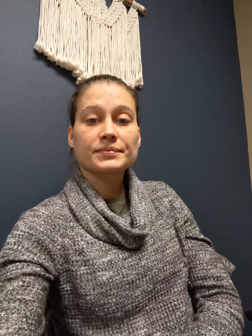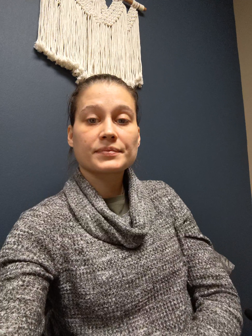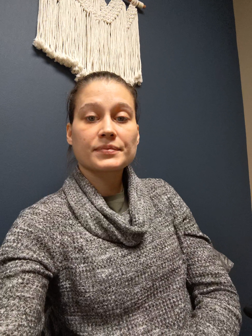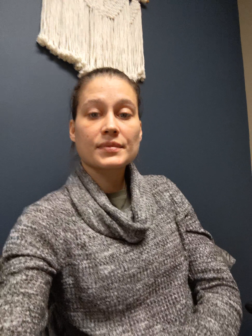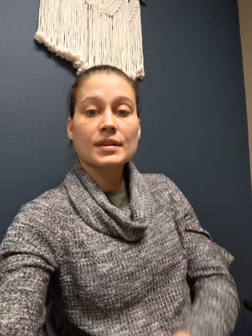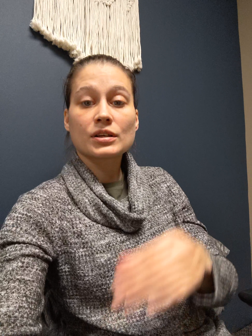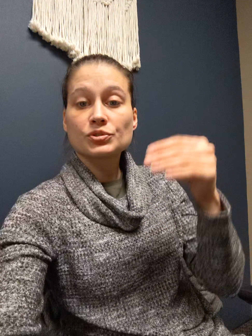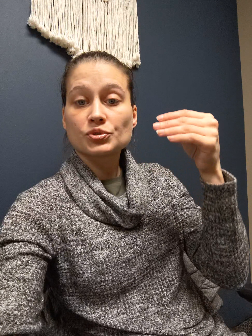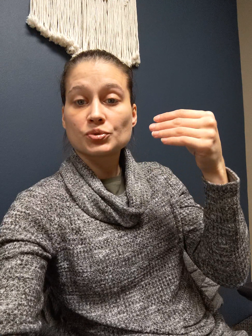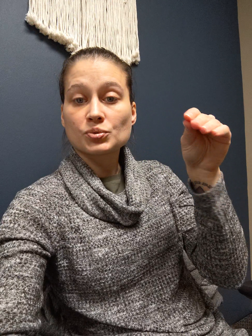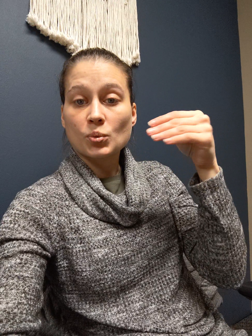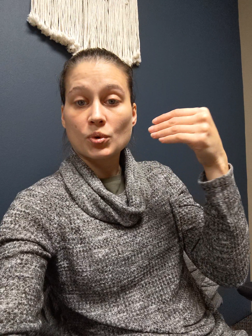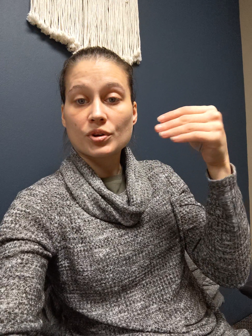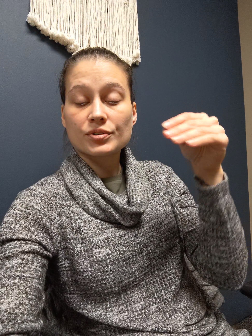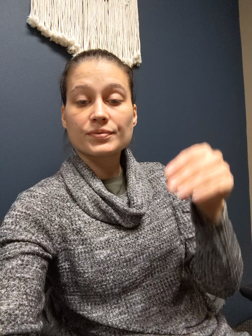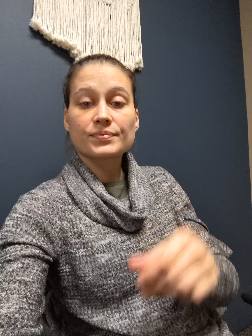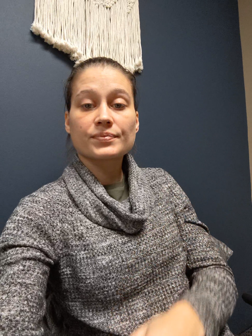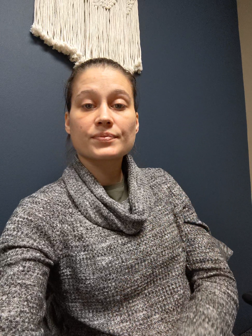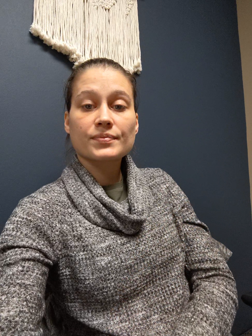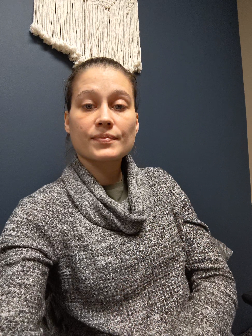store